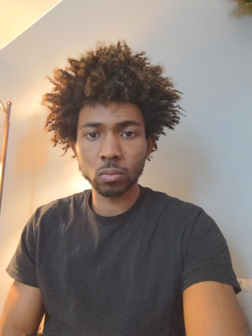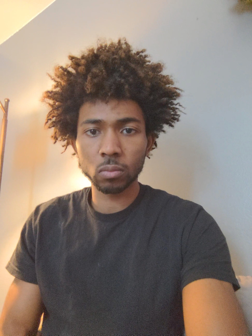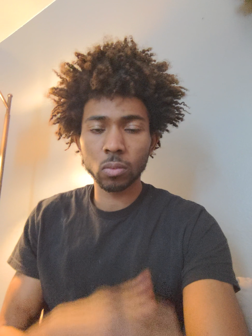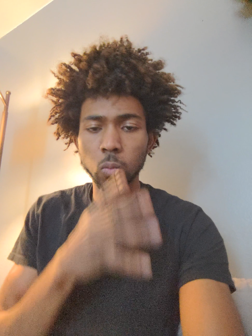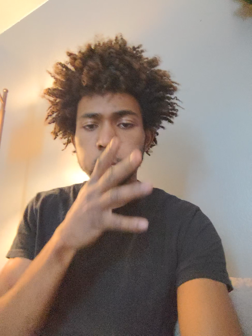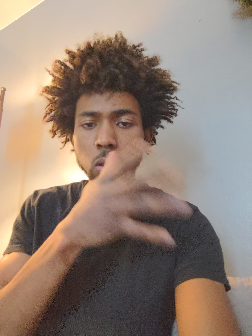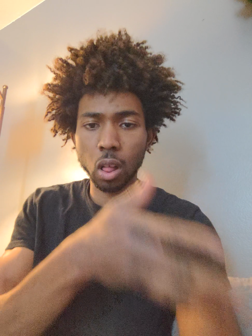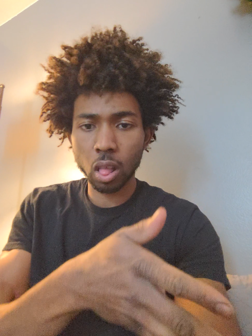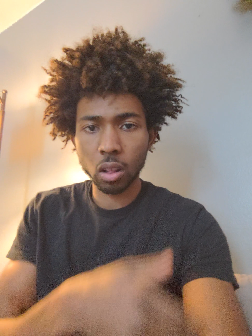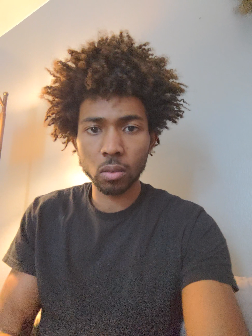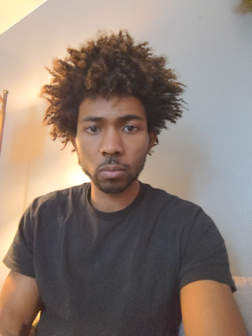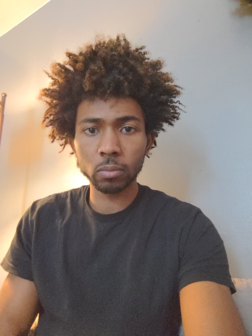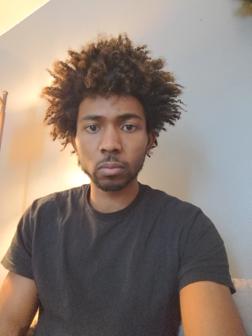yucky